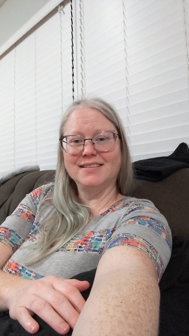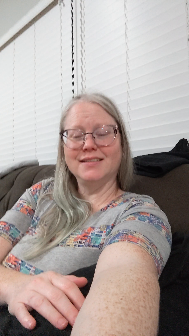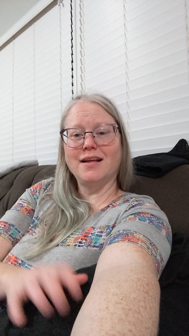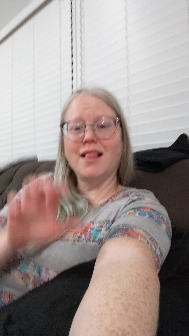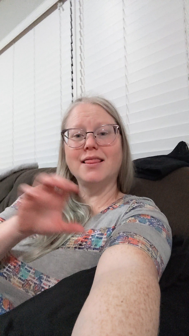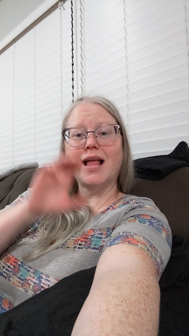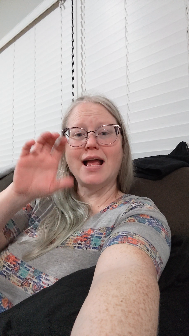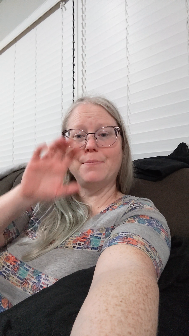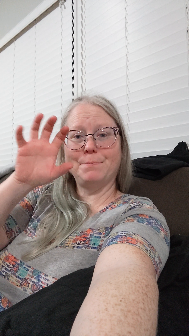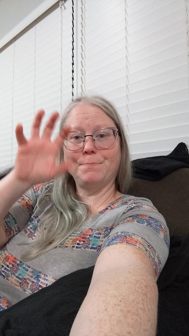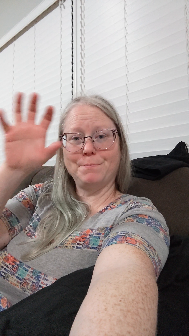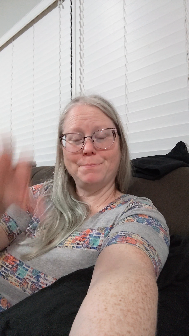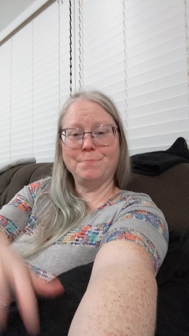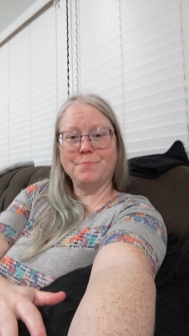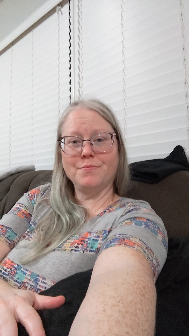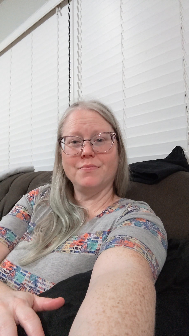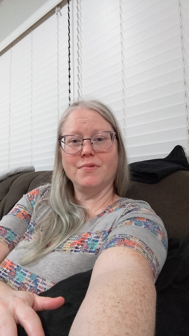climb